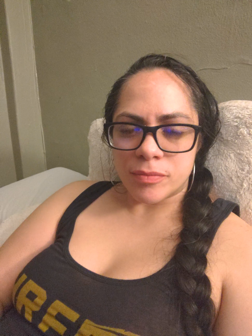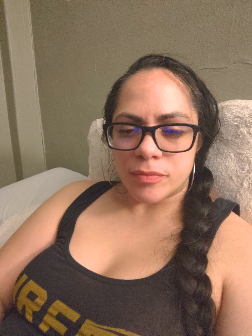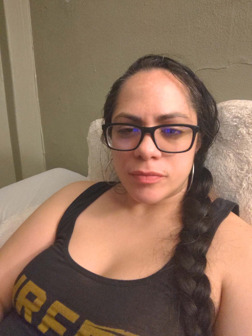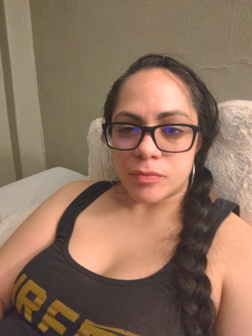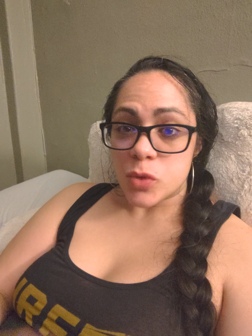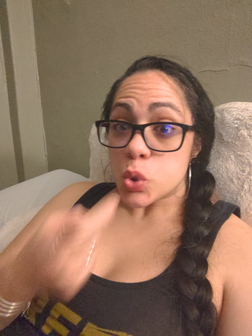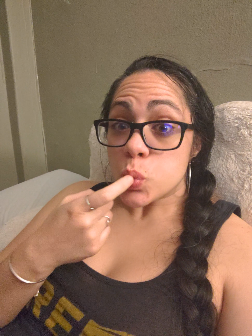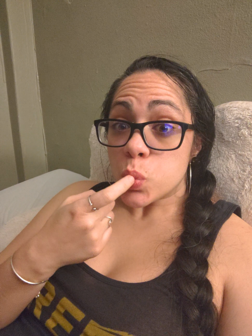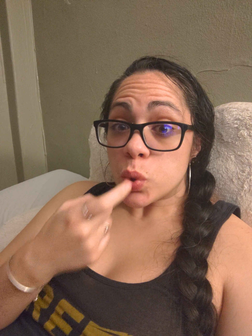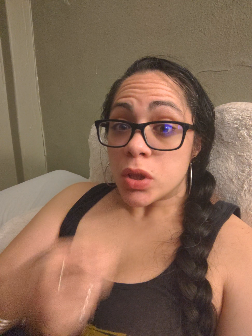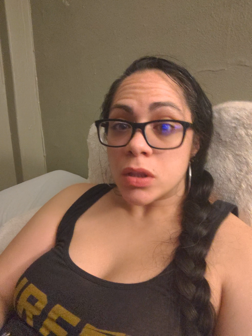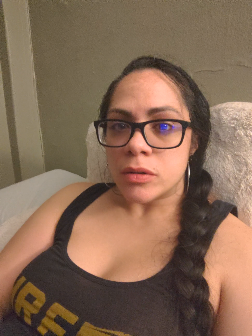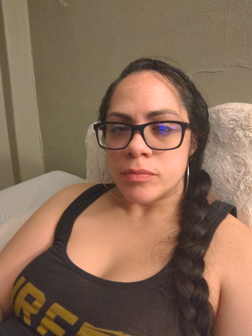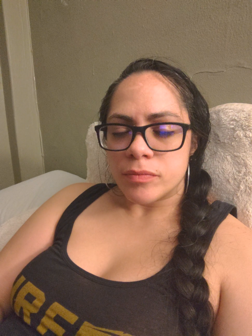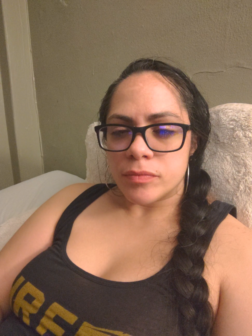tooth